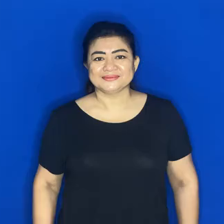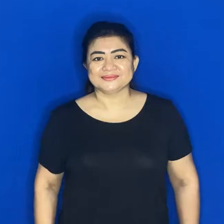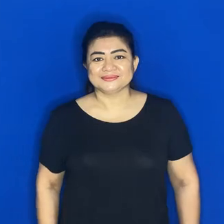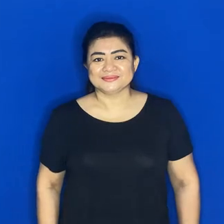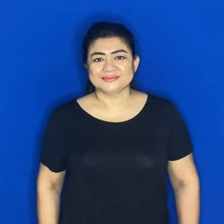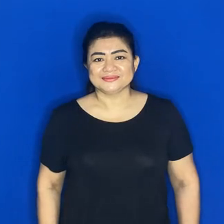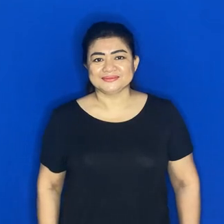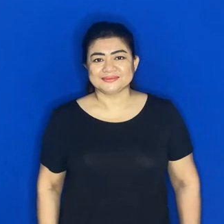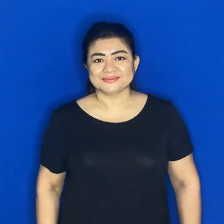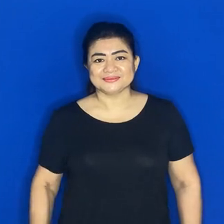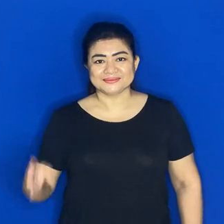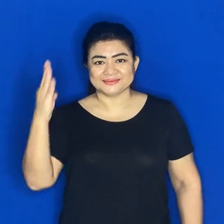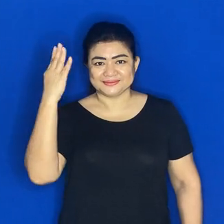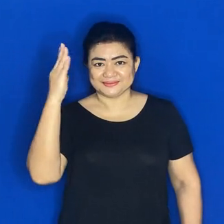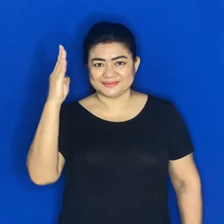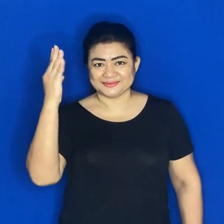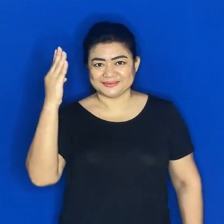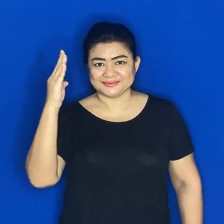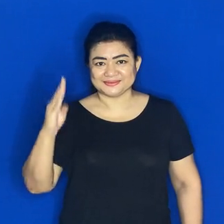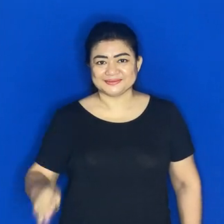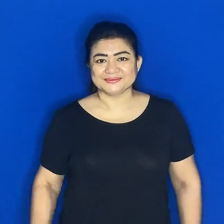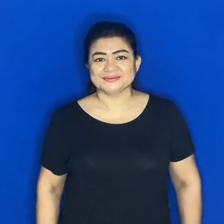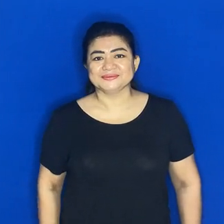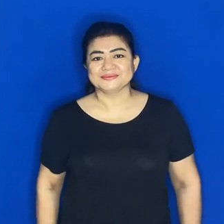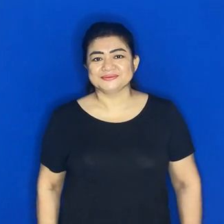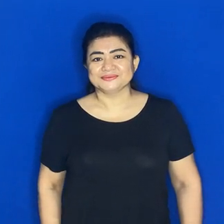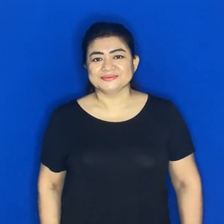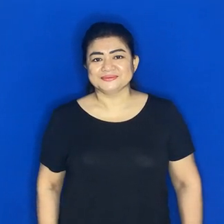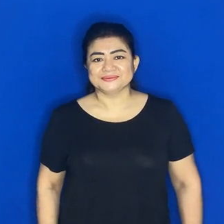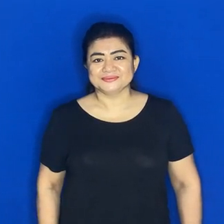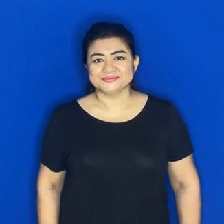blue